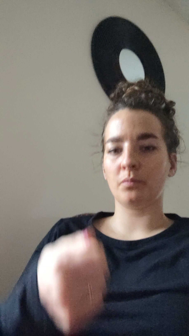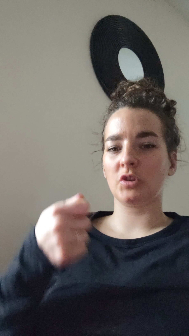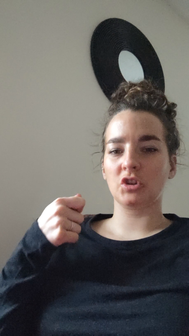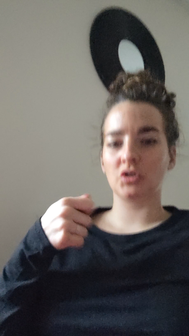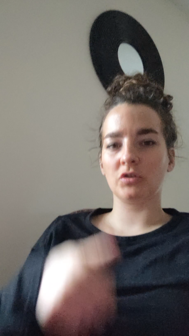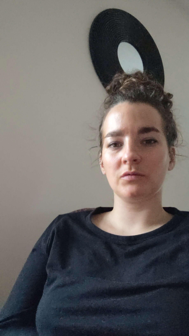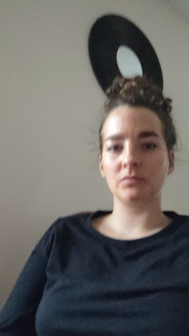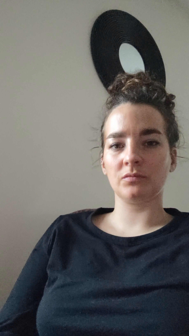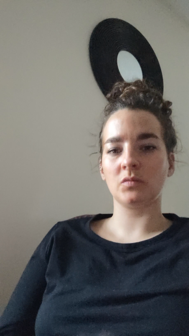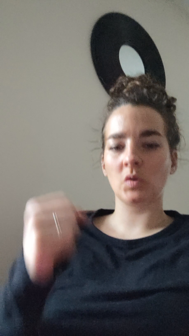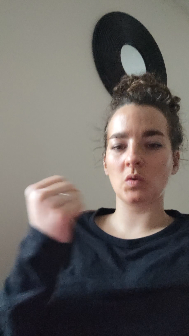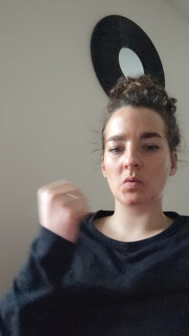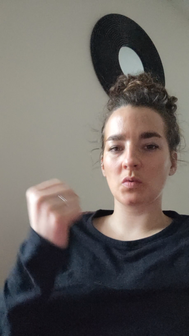hold